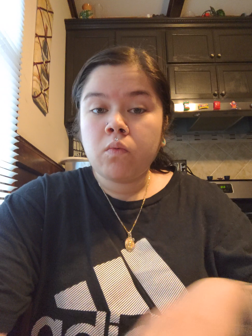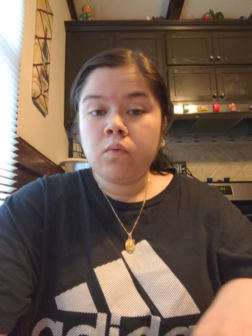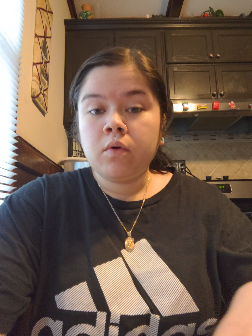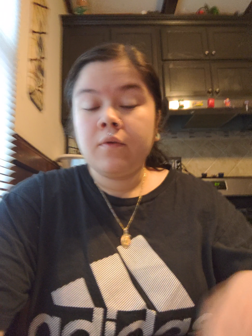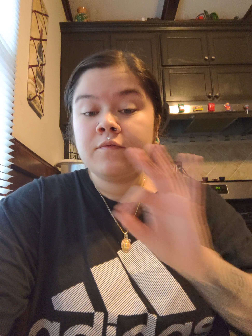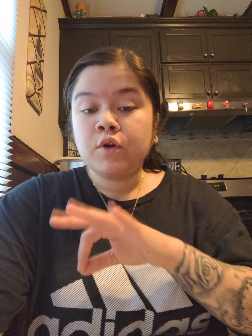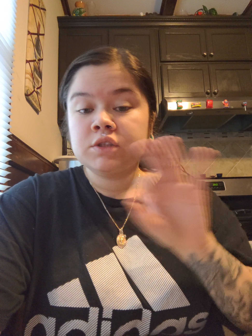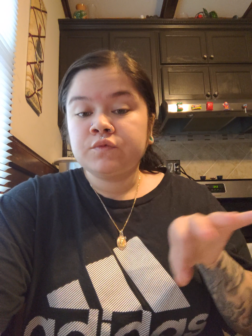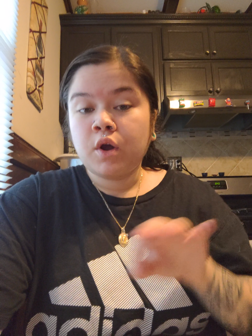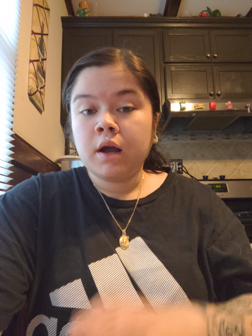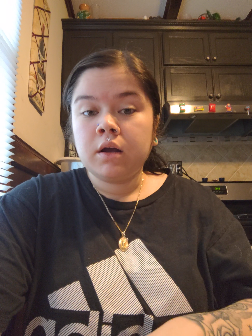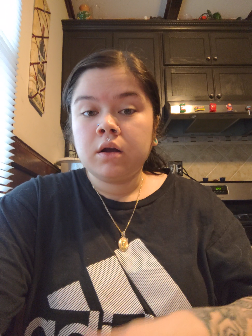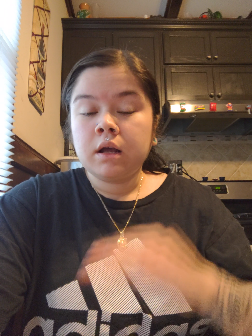french fries